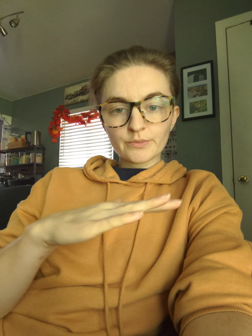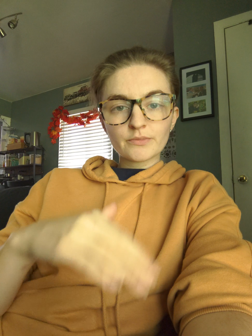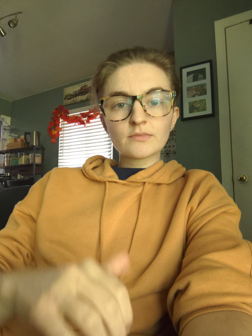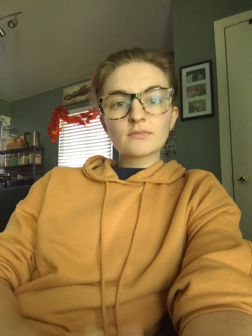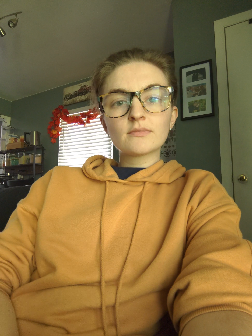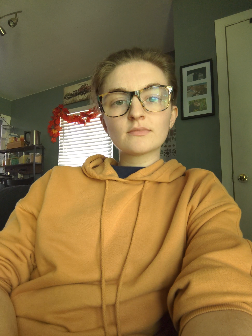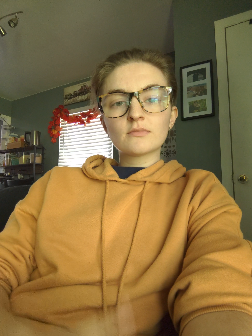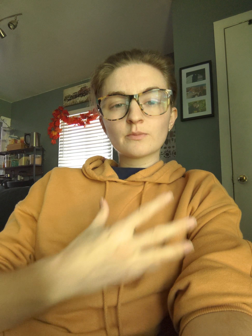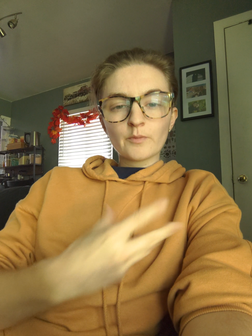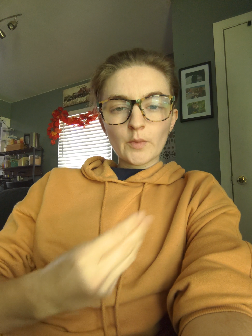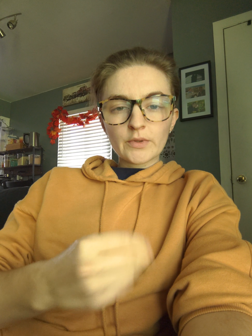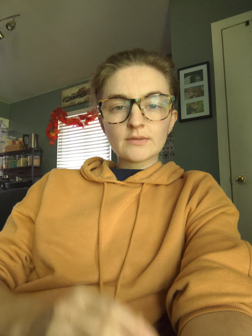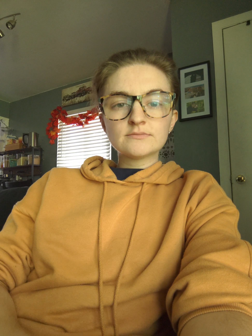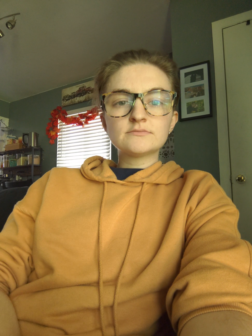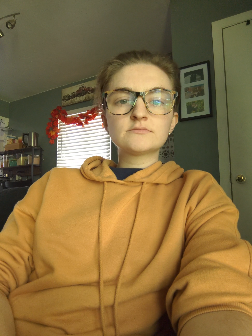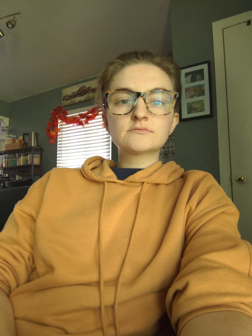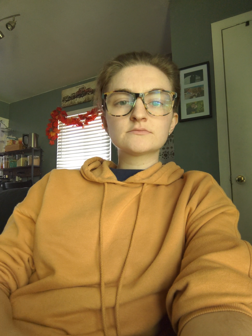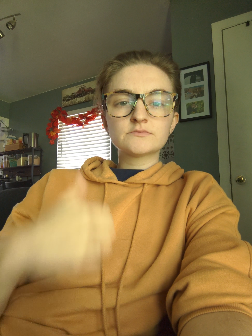poor